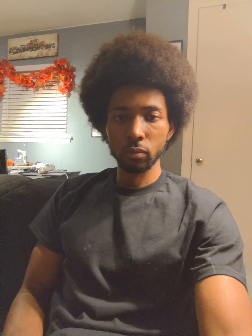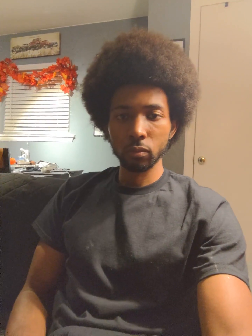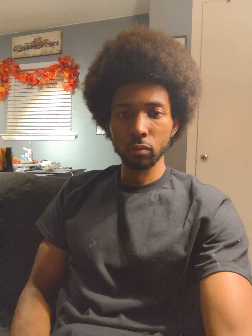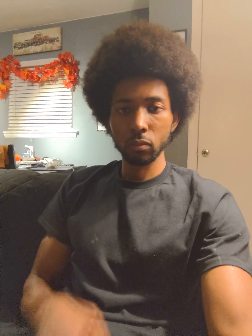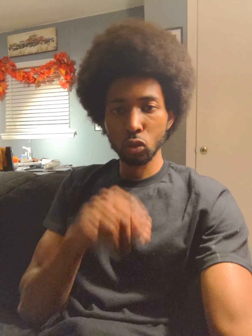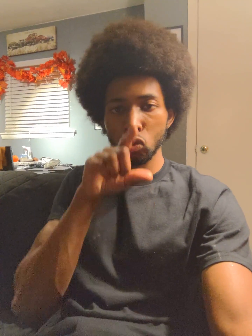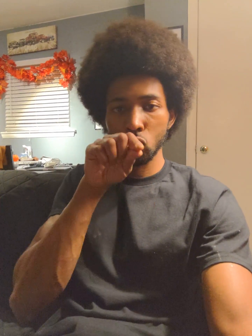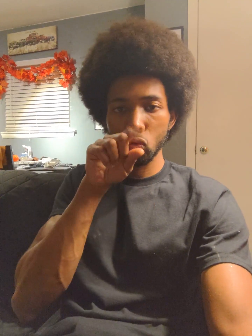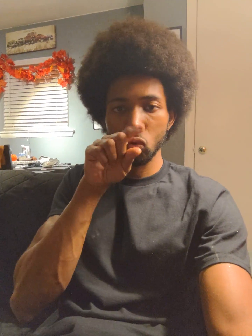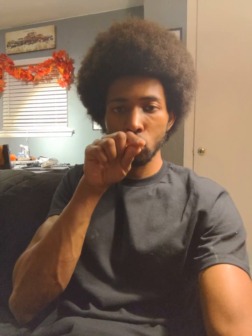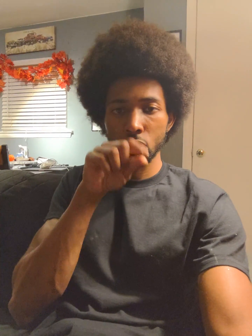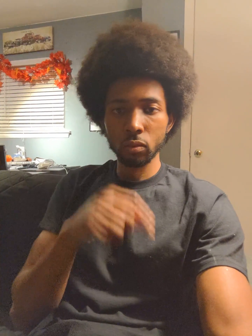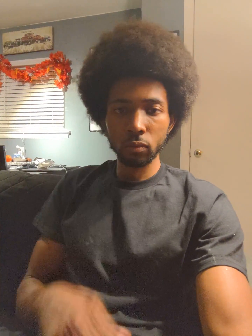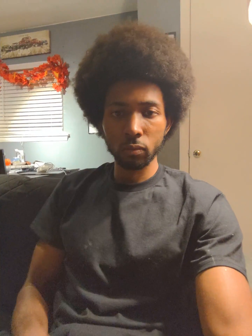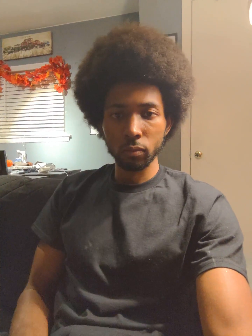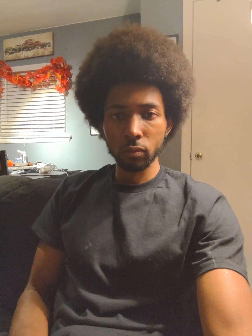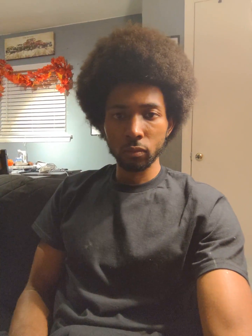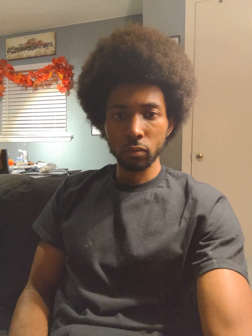chicken